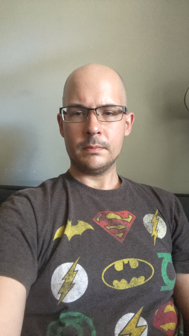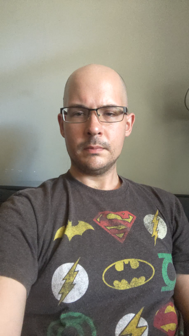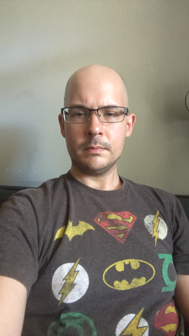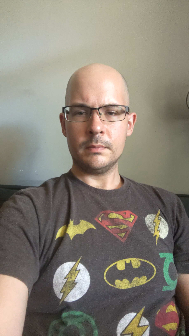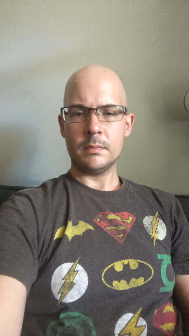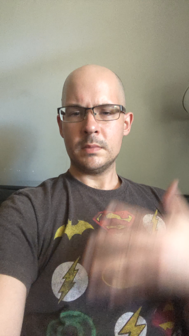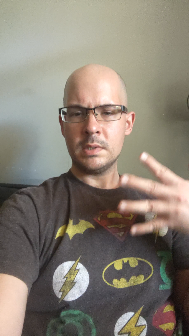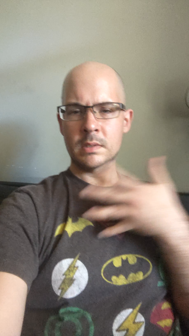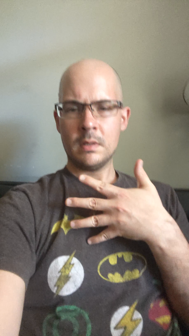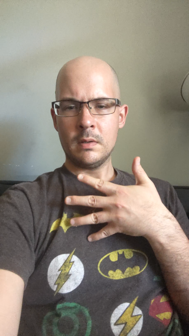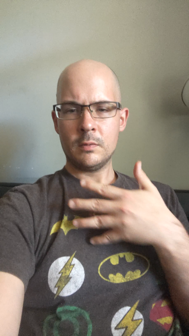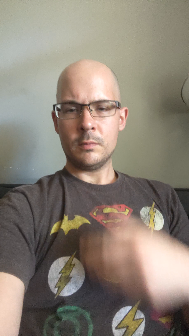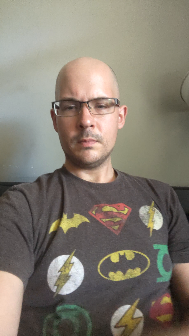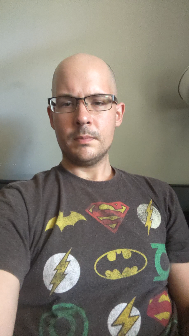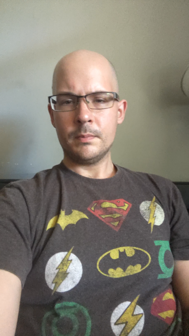scared